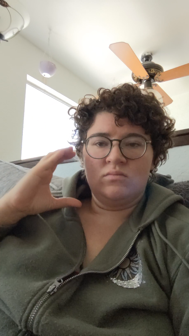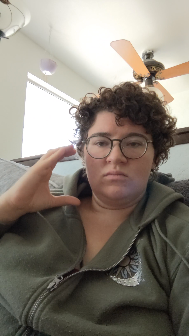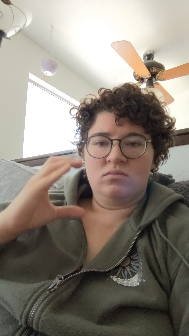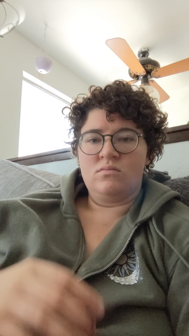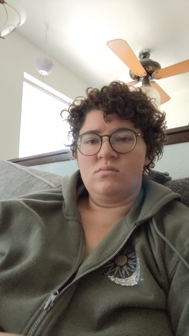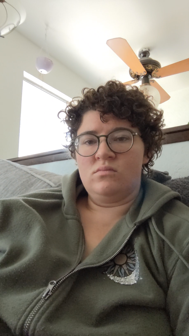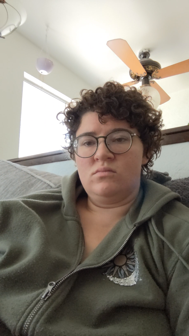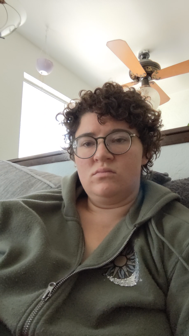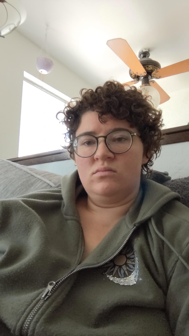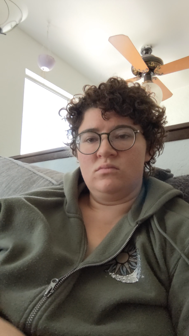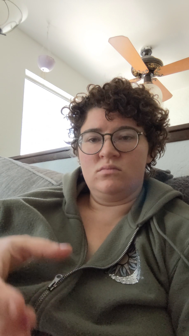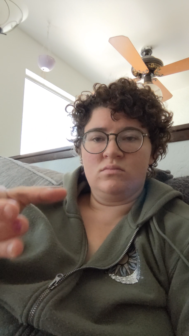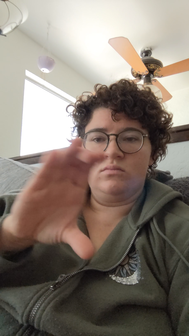pour